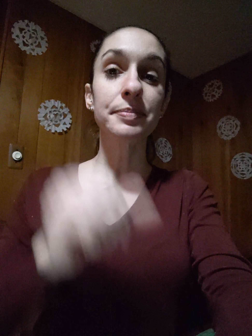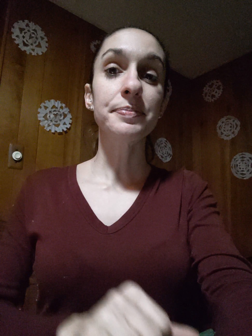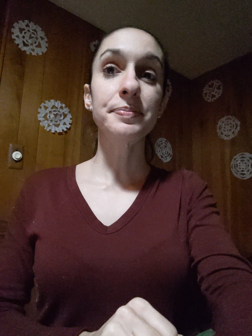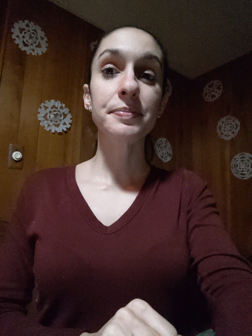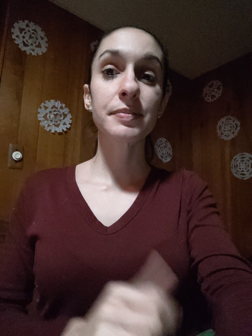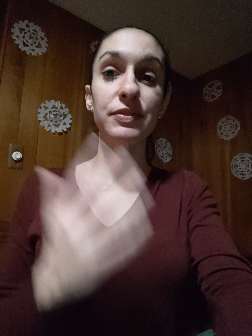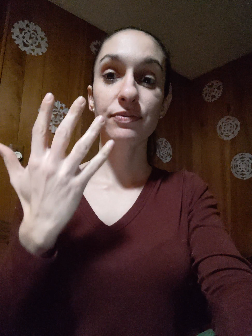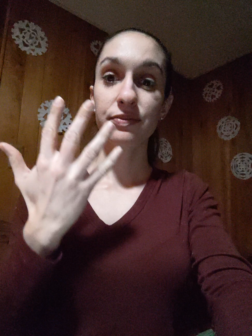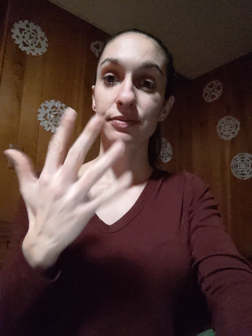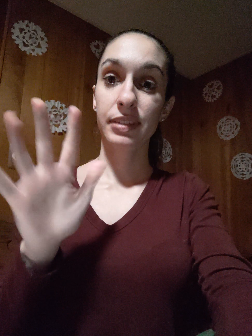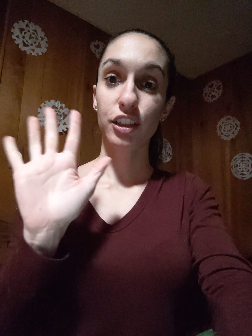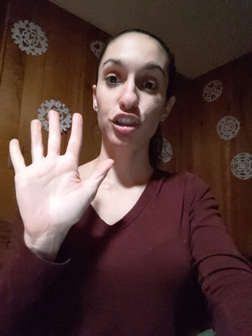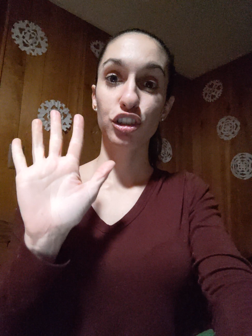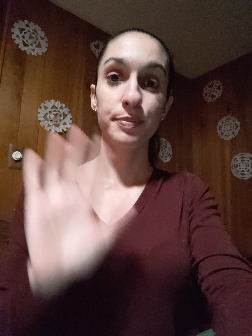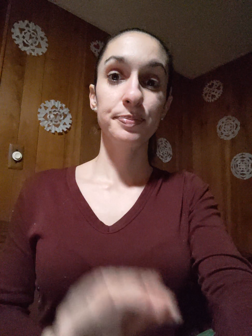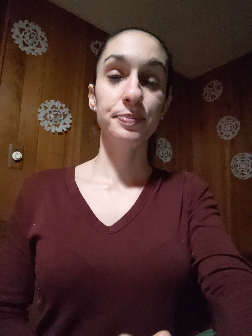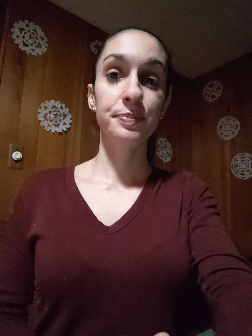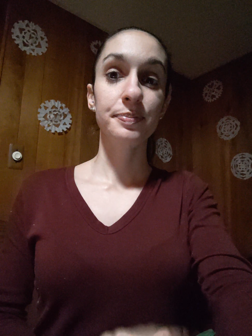finish